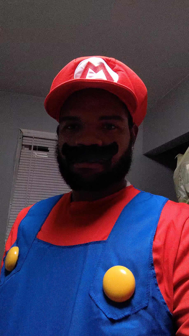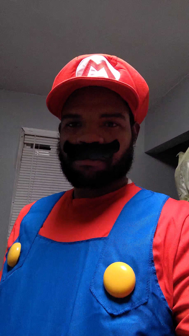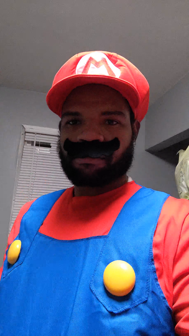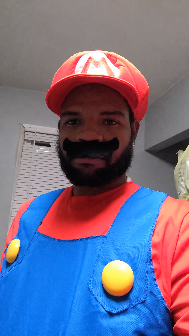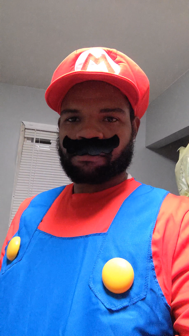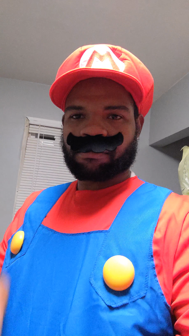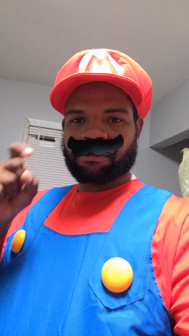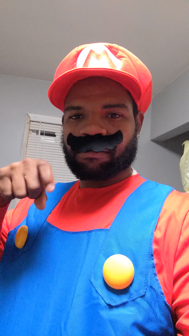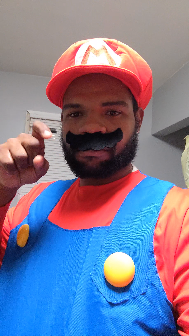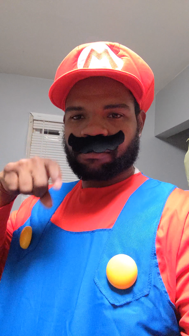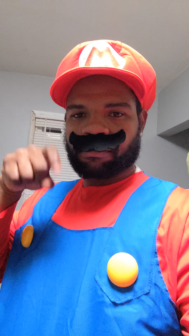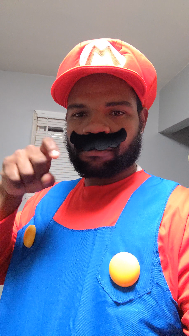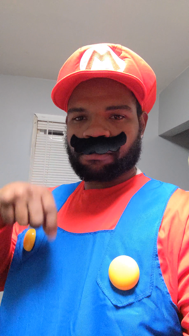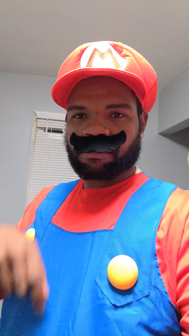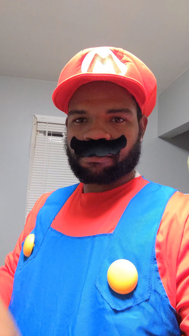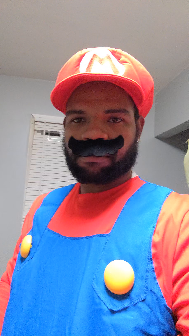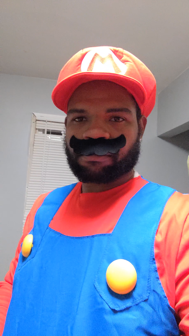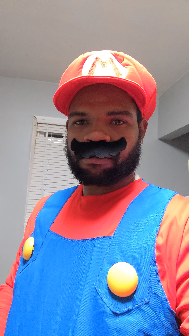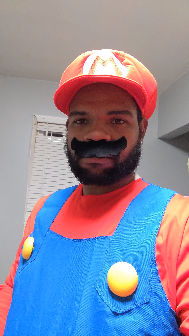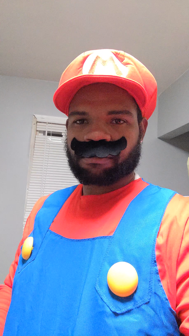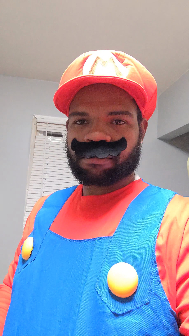should